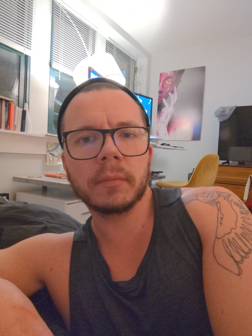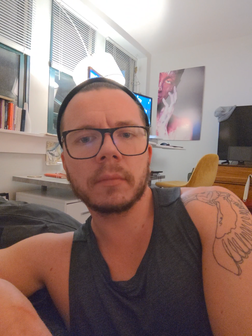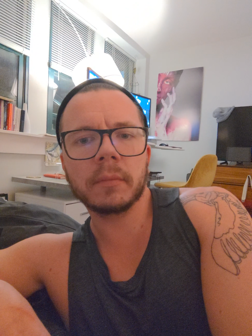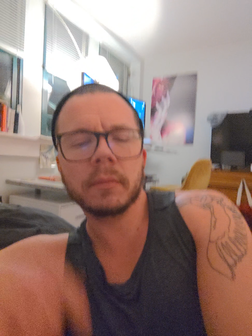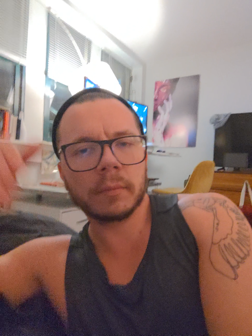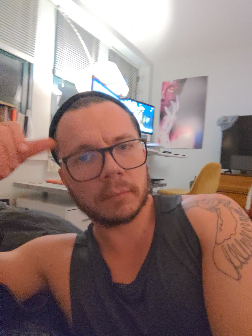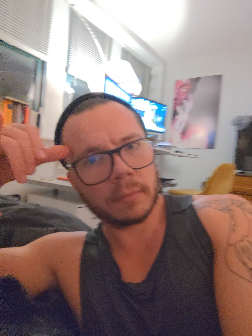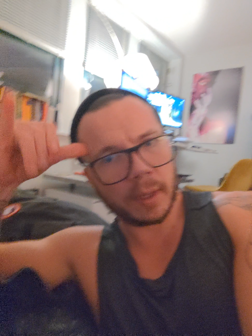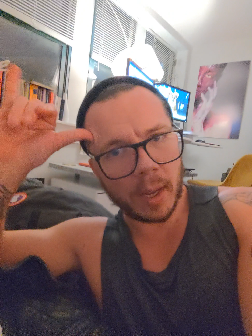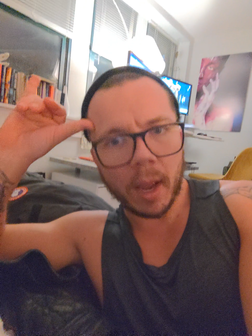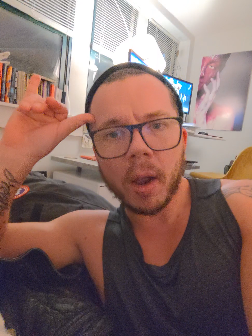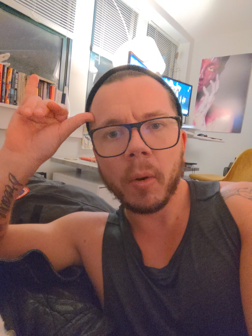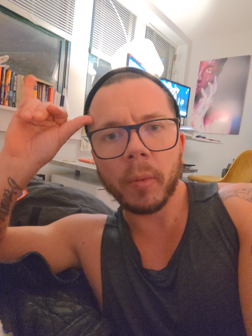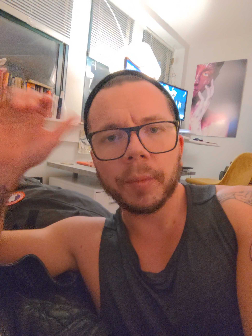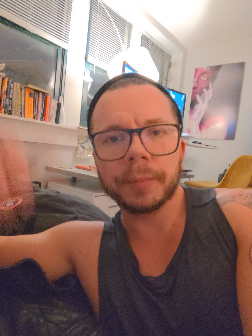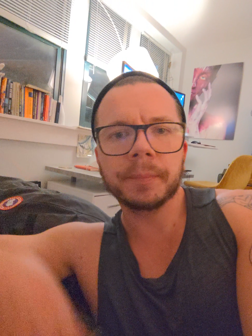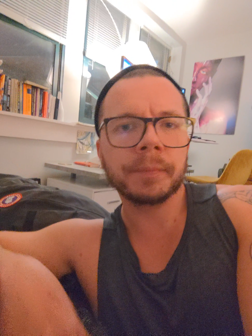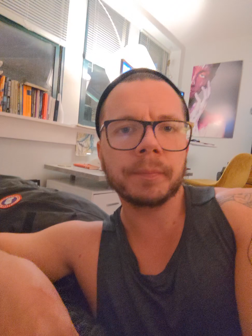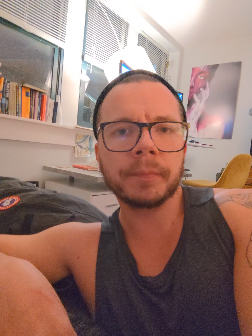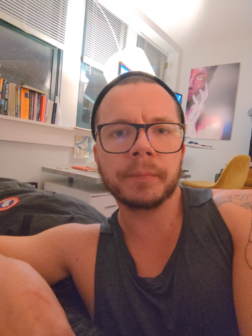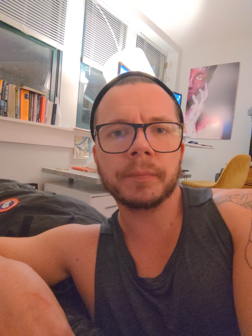cow